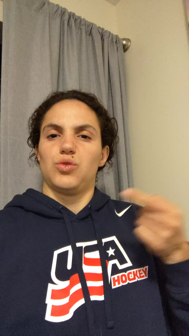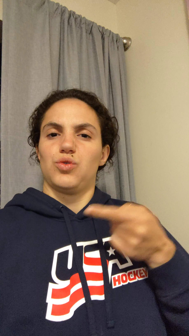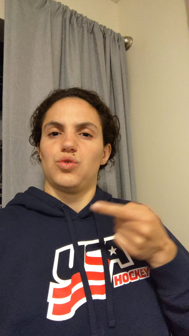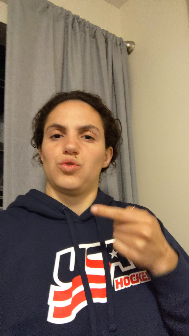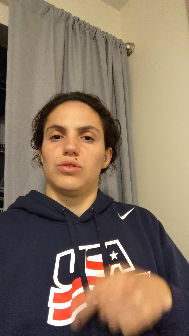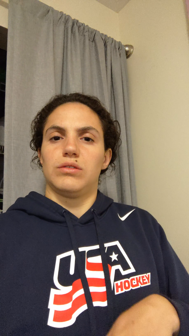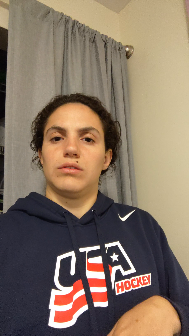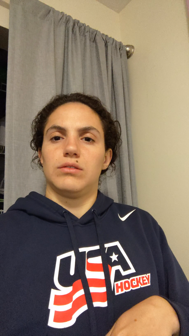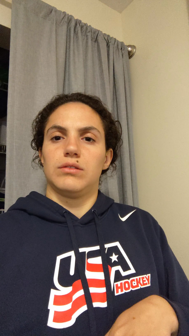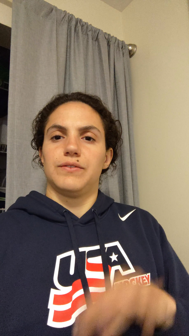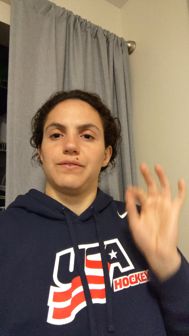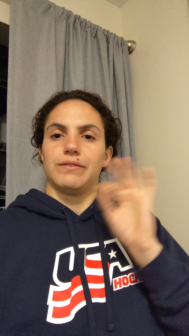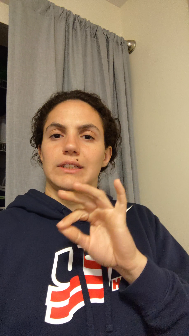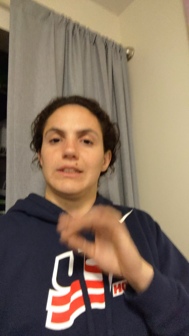fit